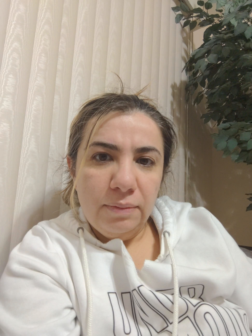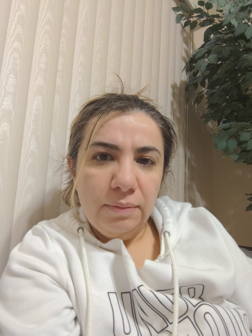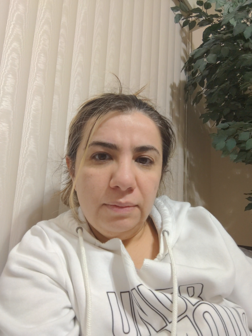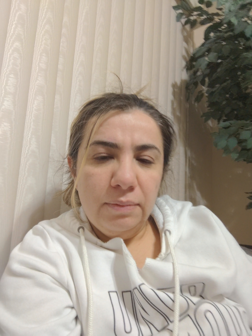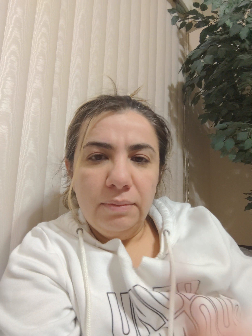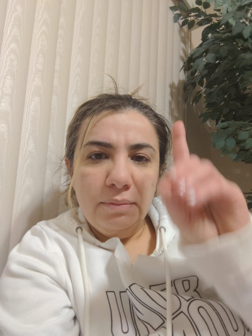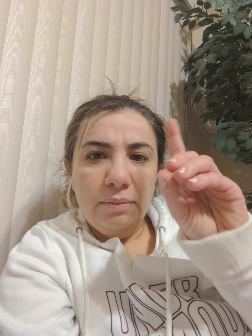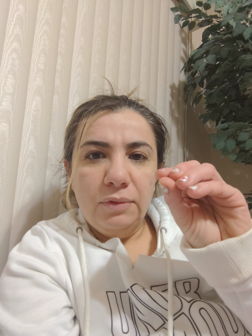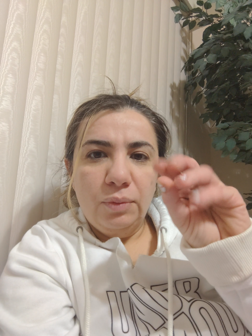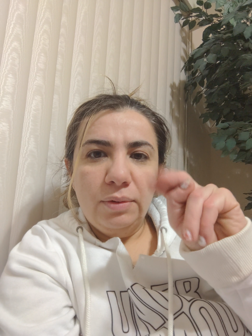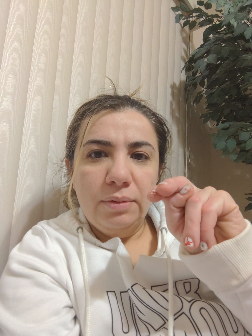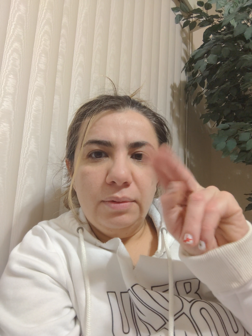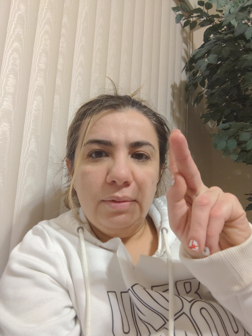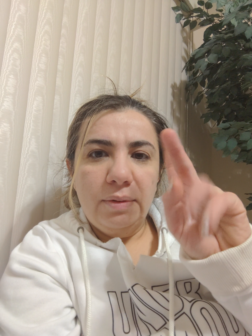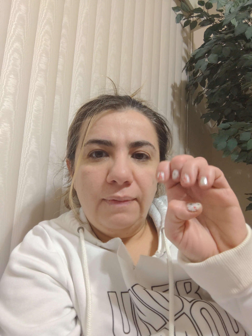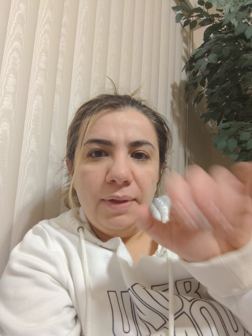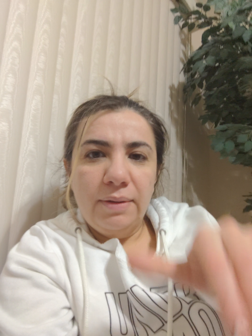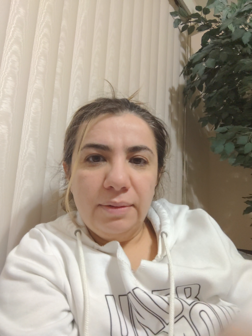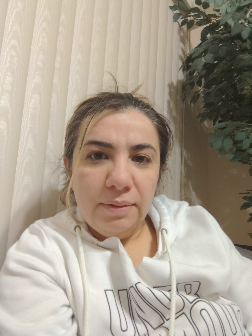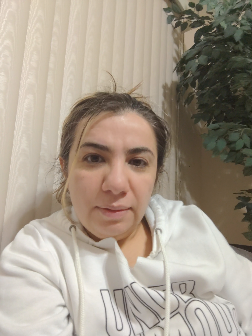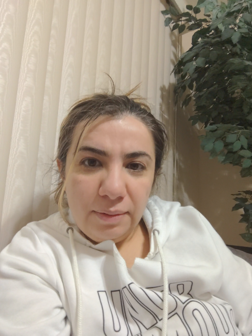donkey